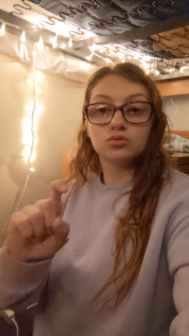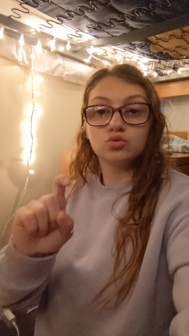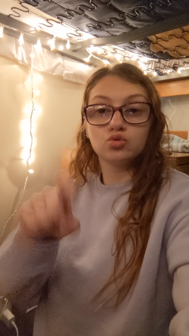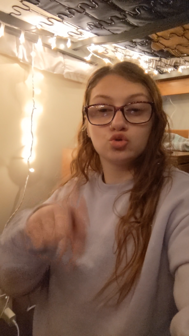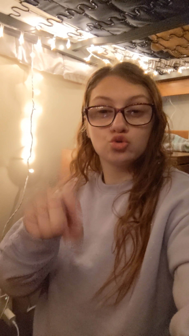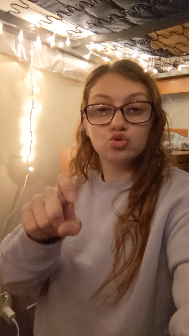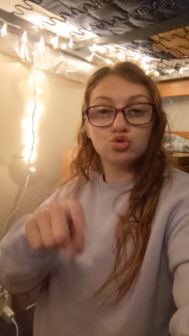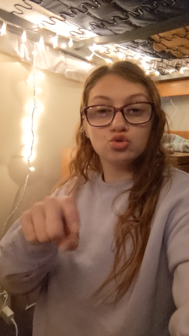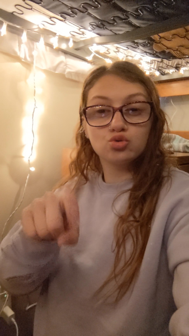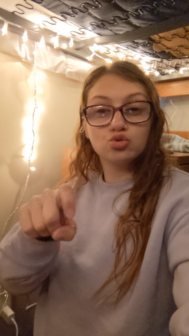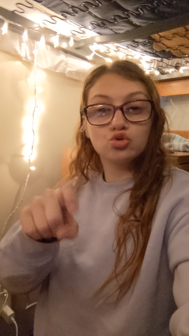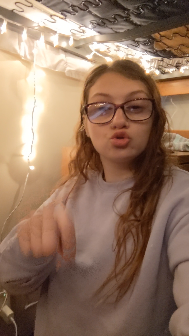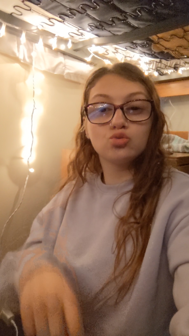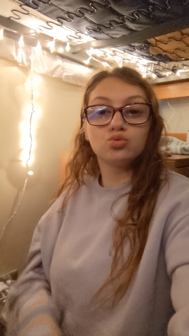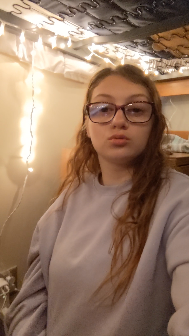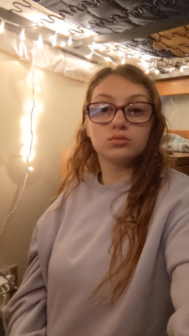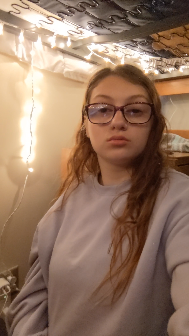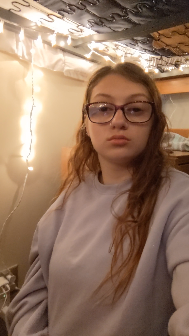should